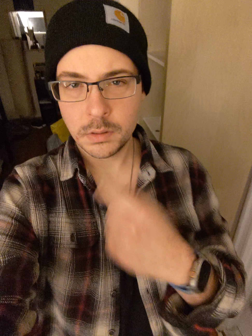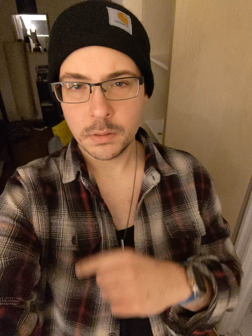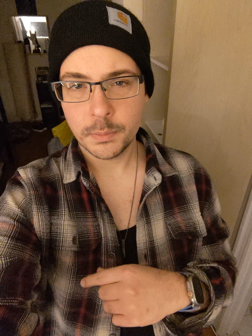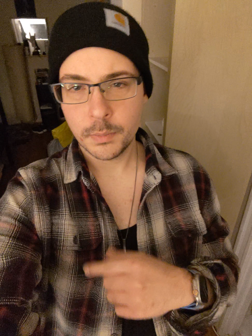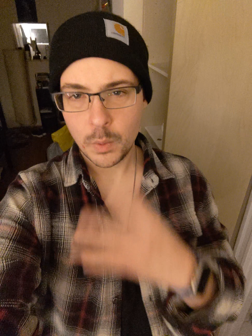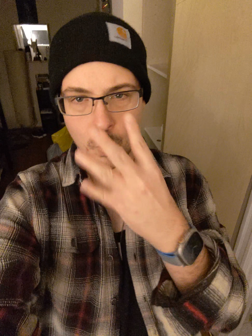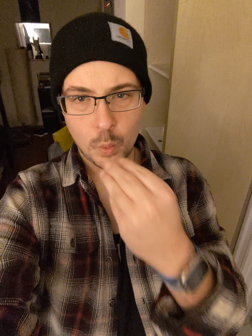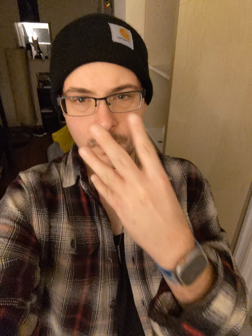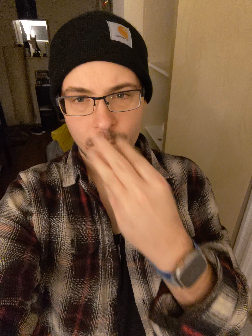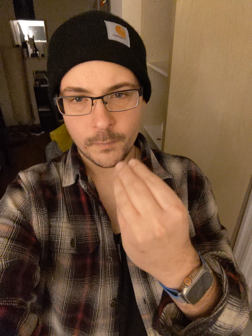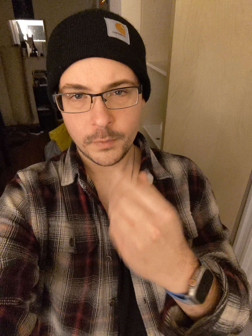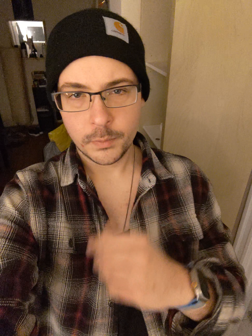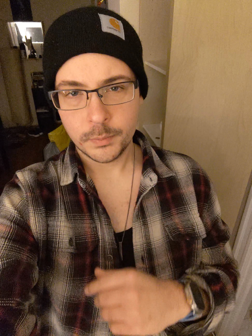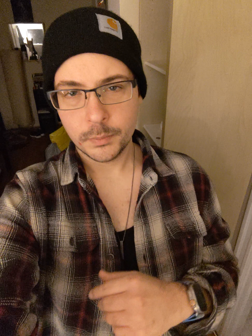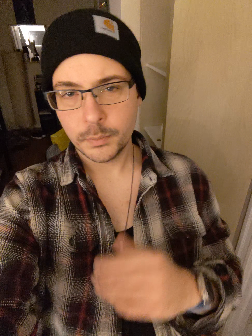wolf